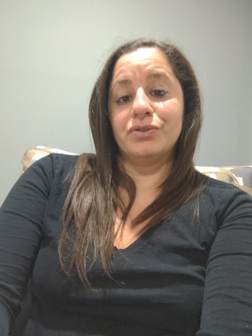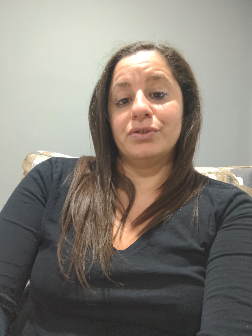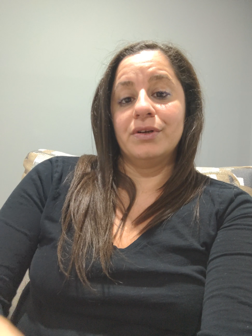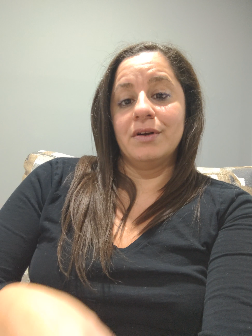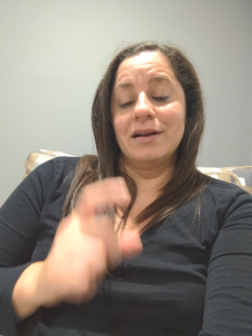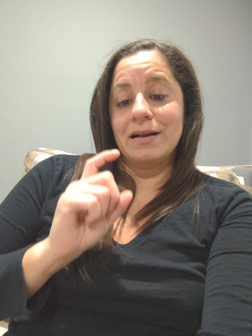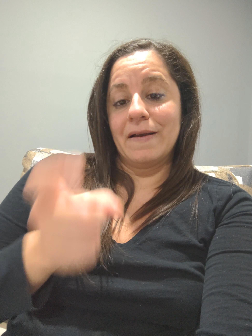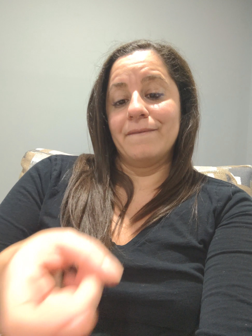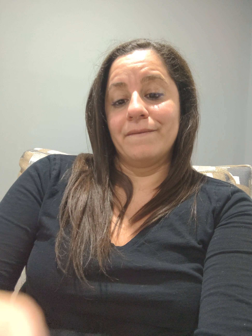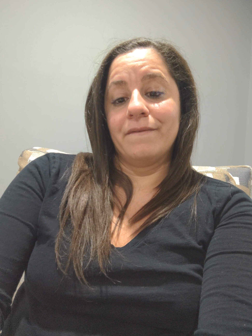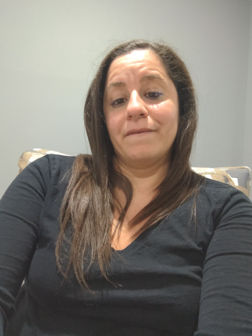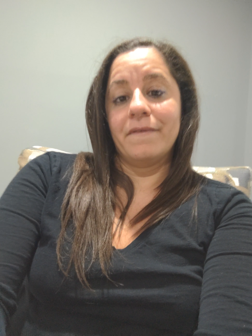gift